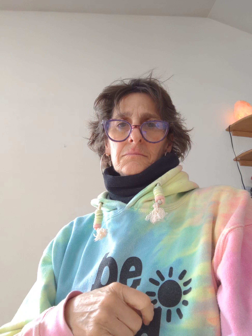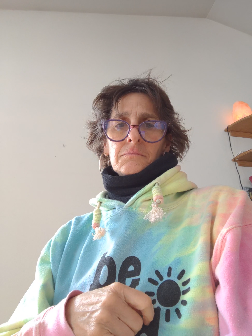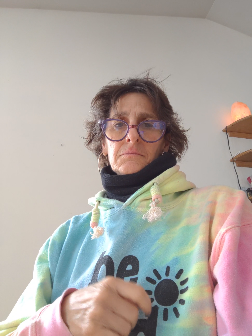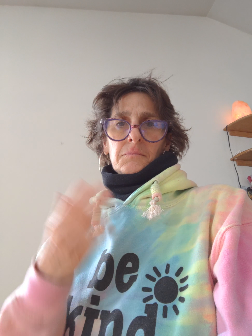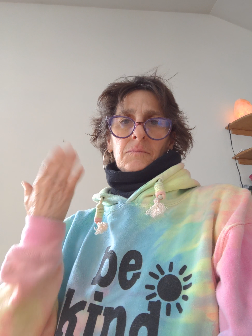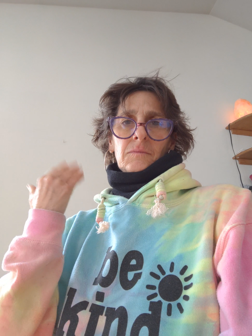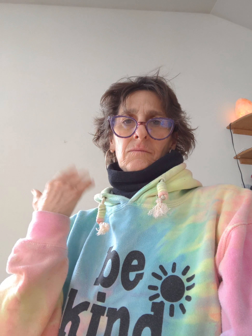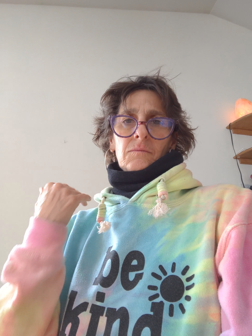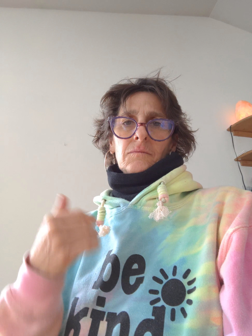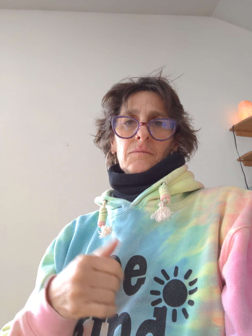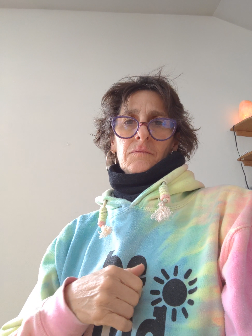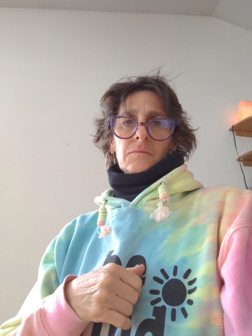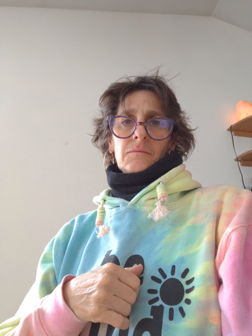before